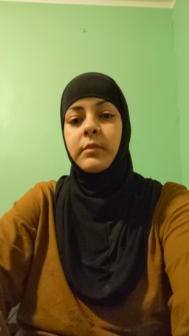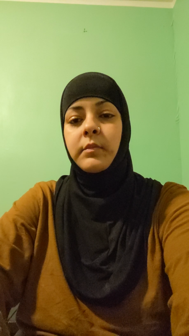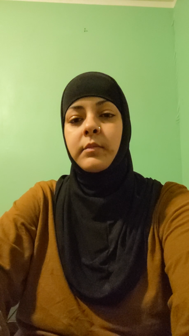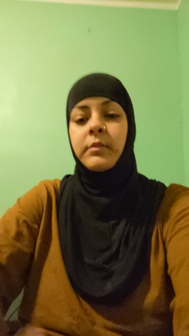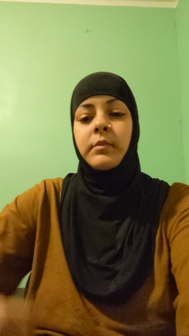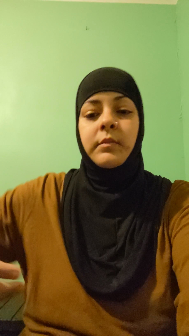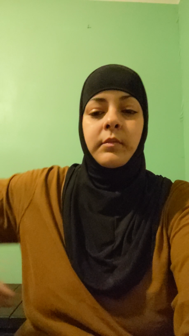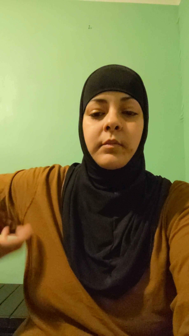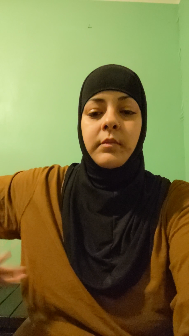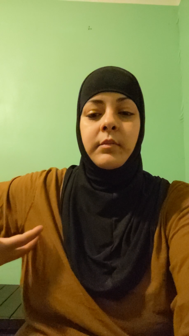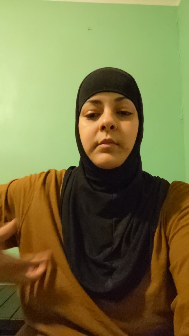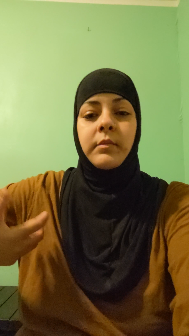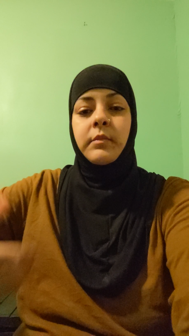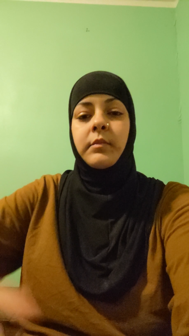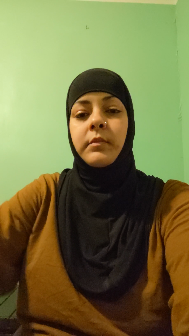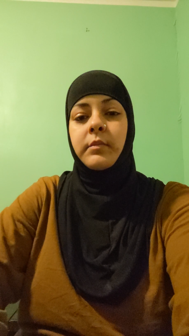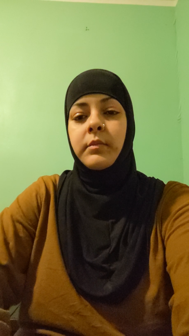monkey